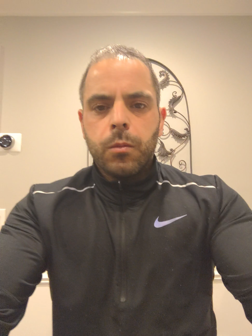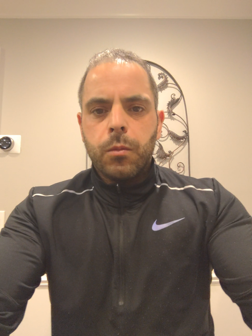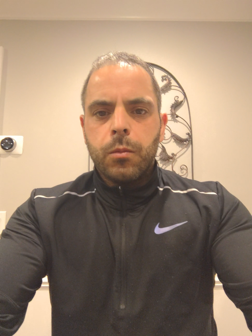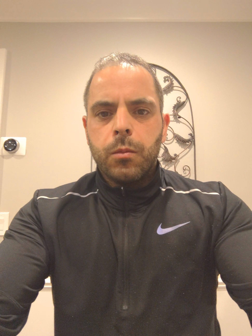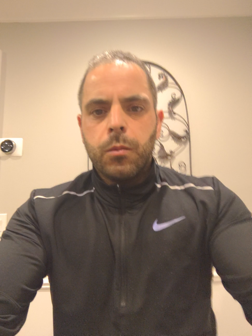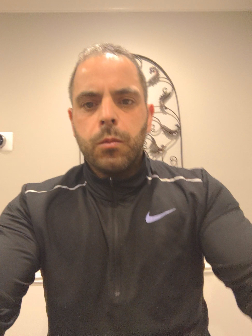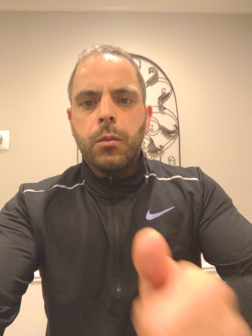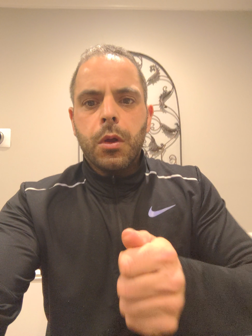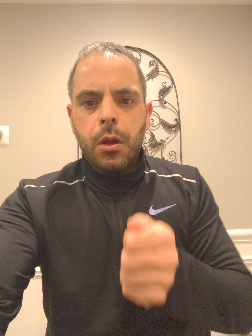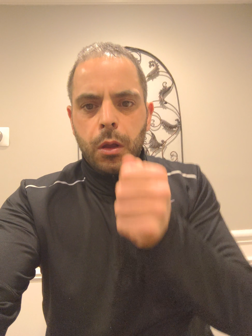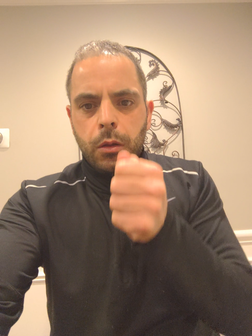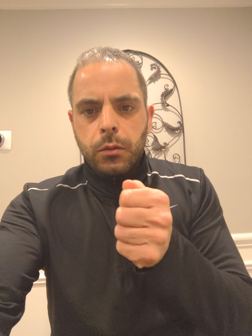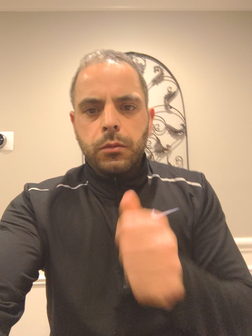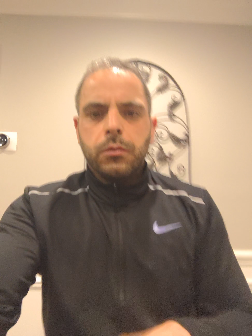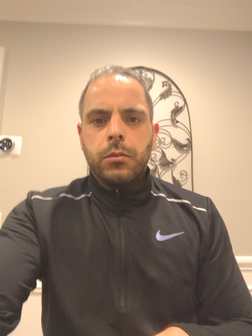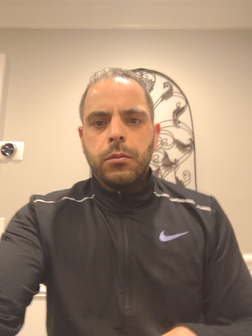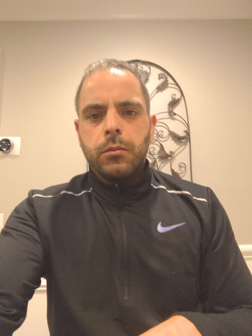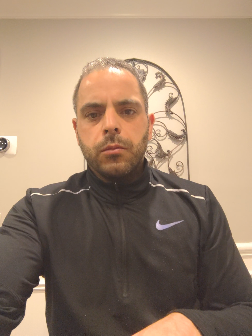hide